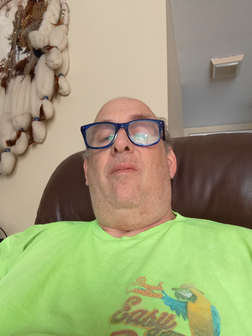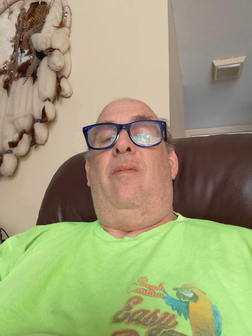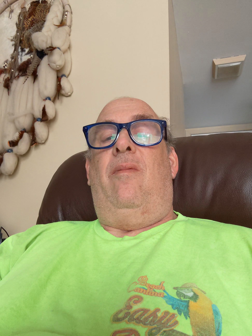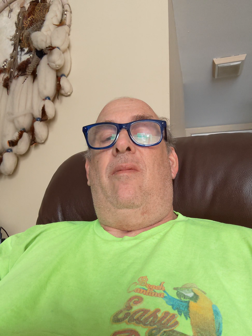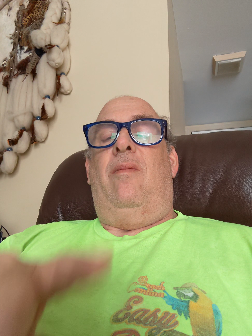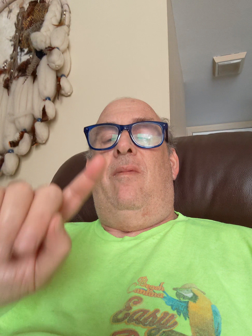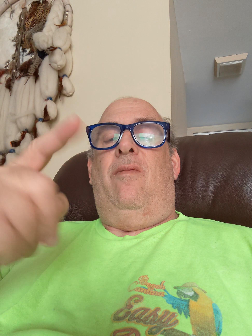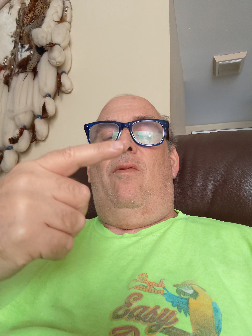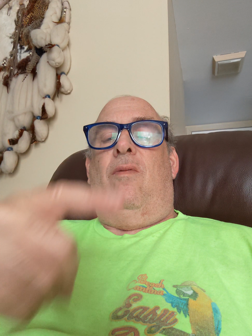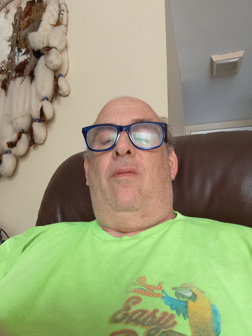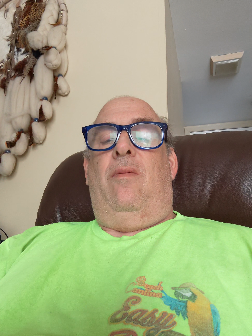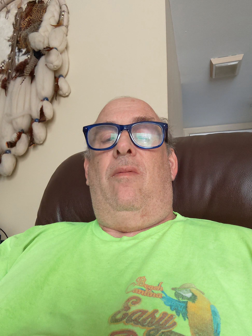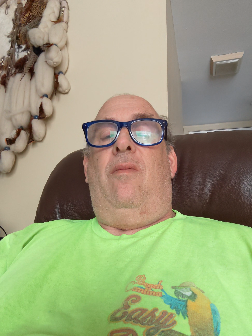first